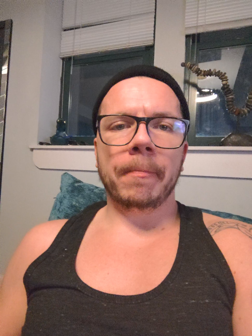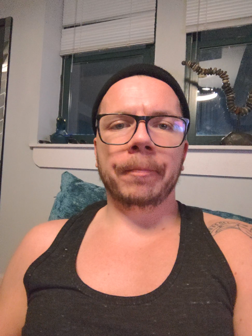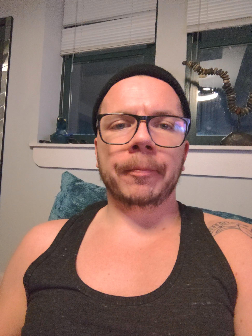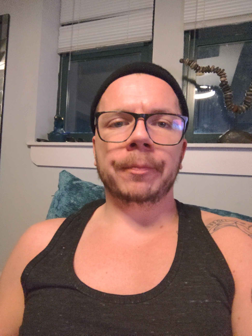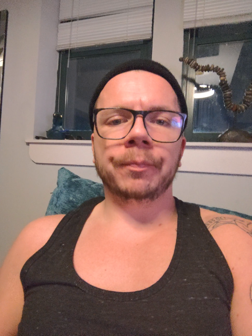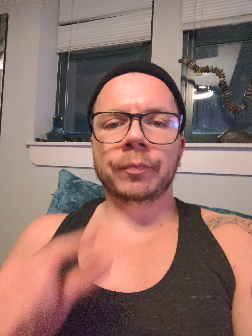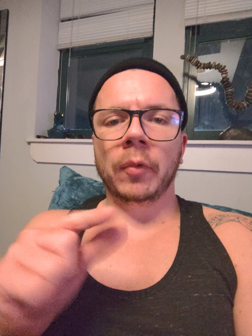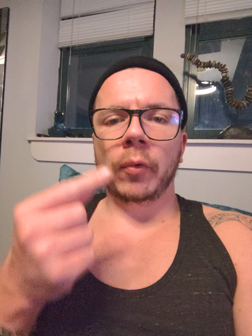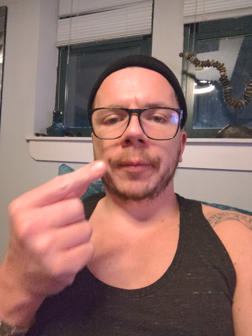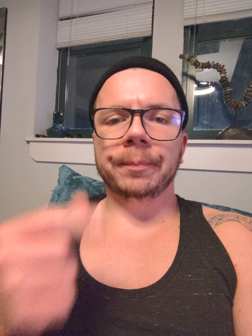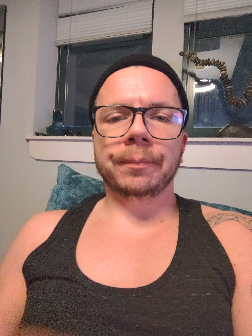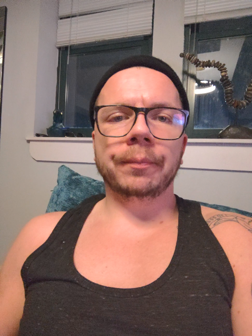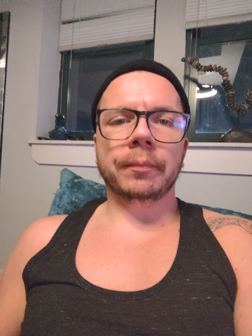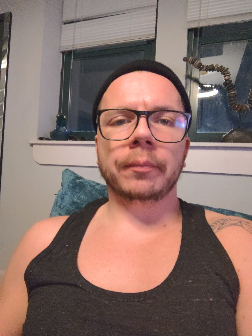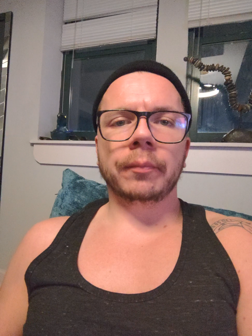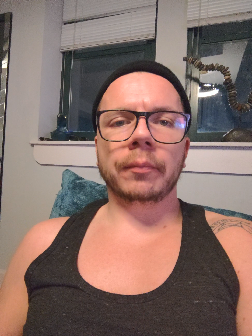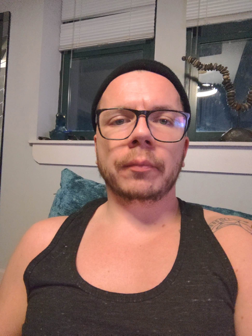green